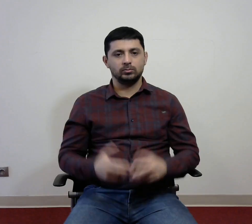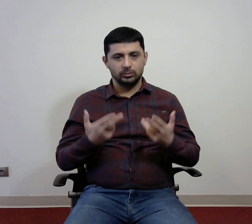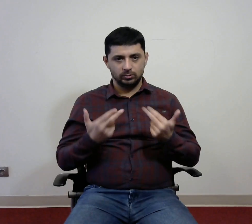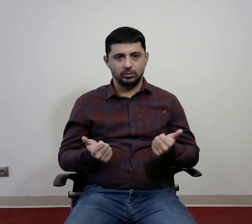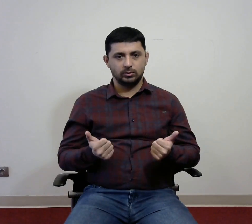bəli